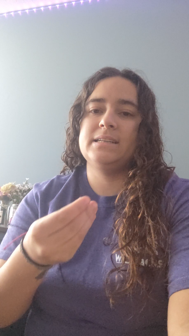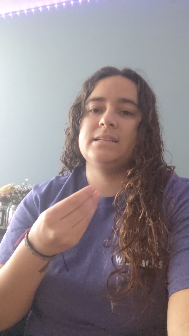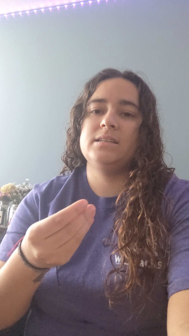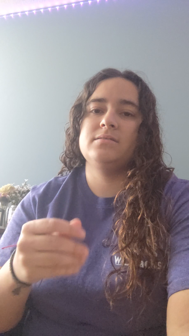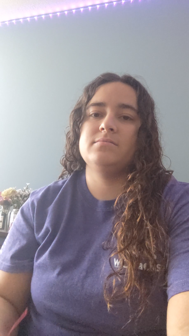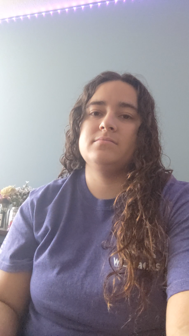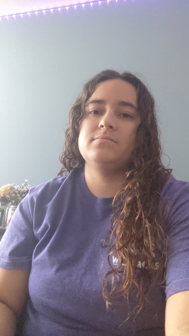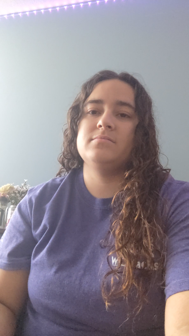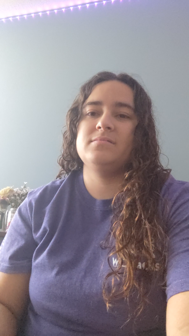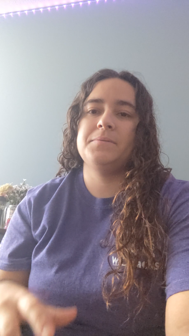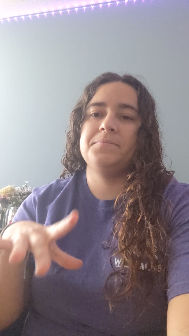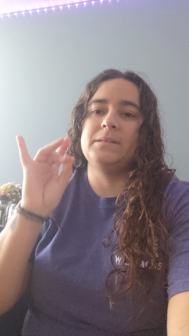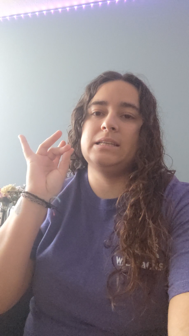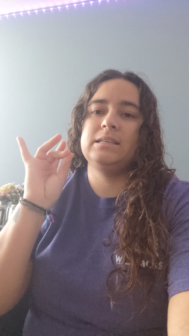pick